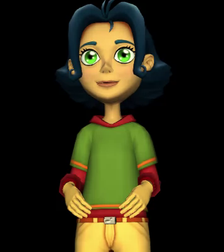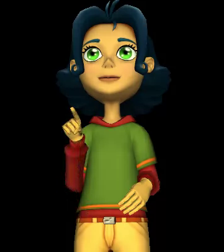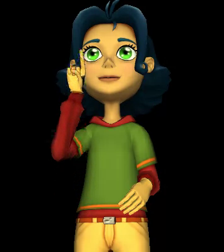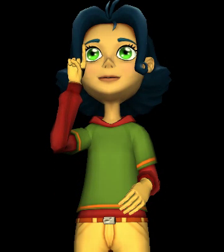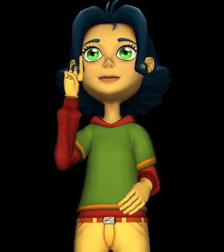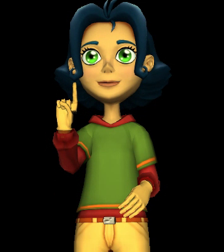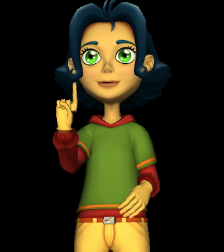امرأة